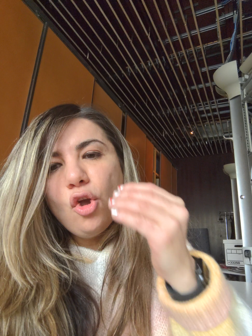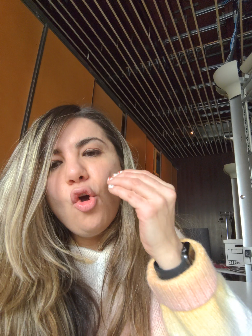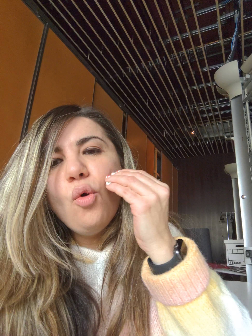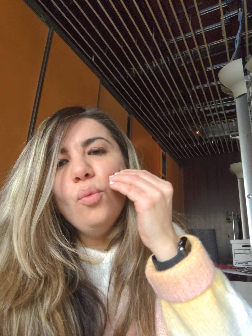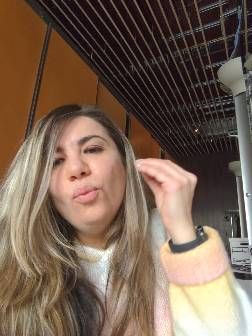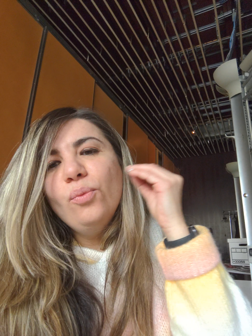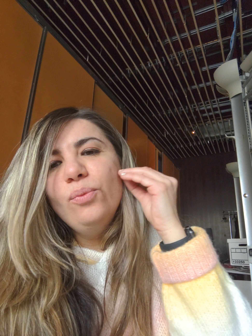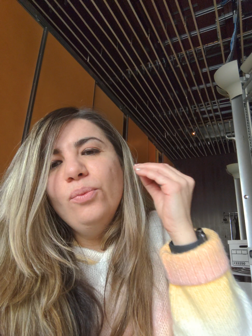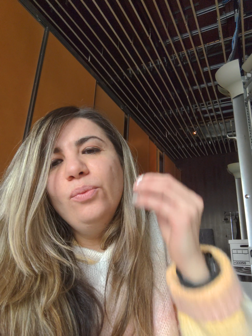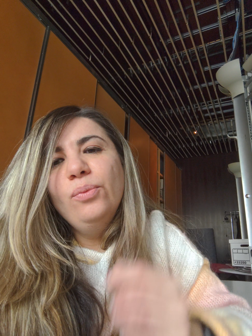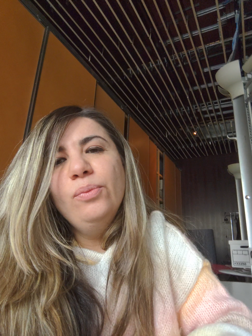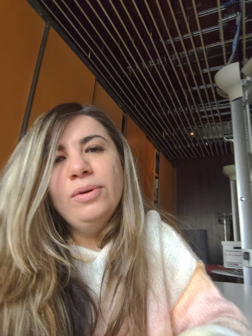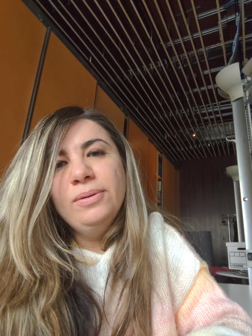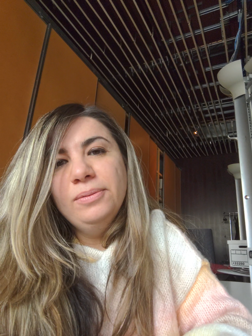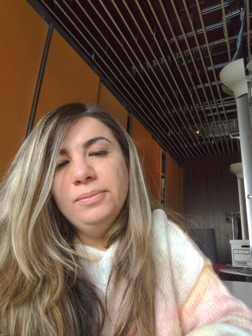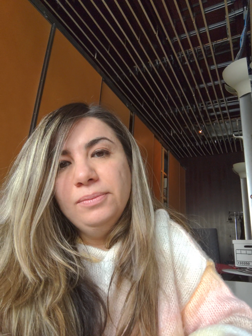home